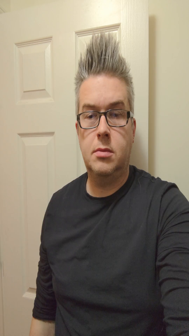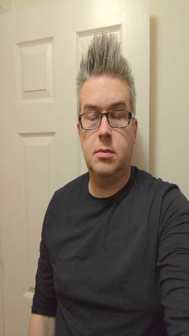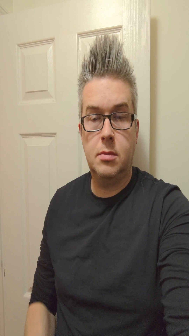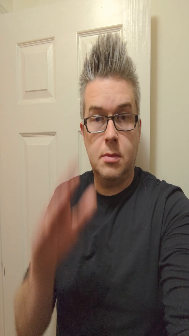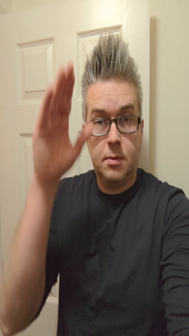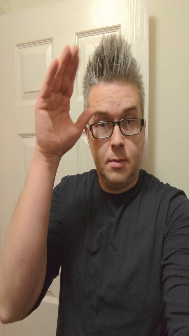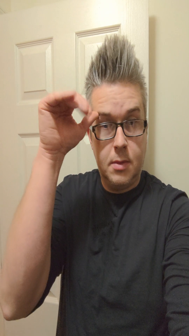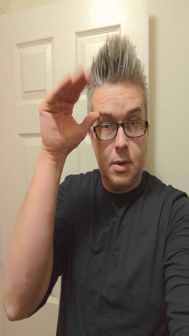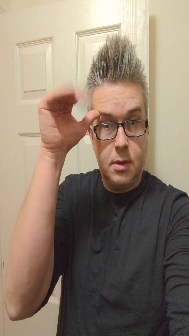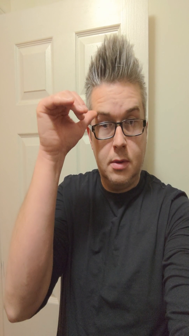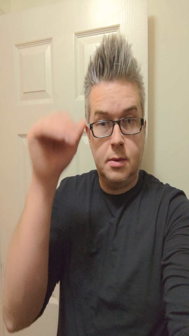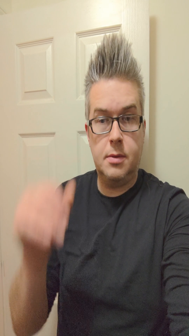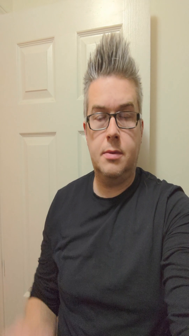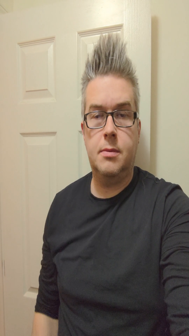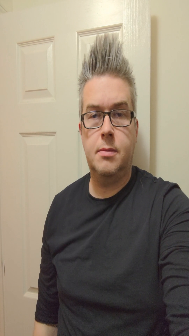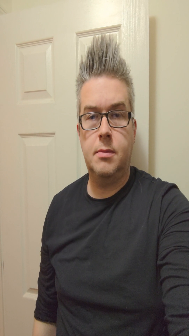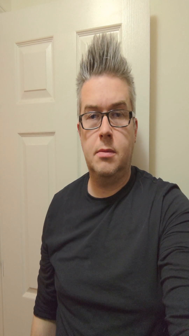donkey